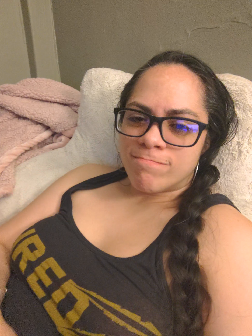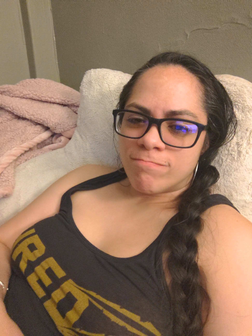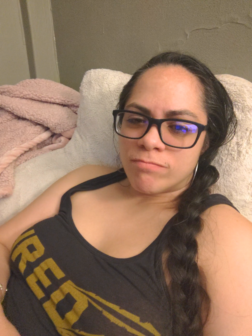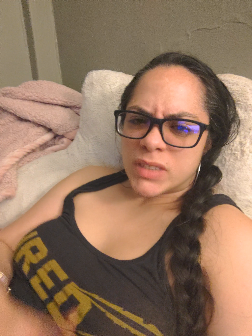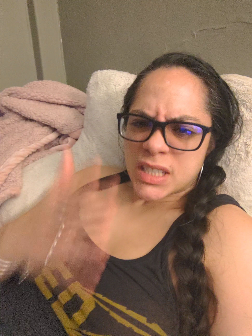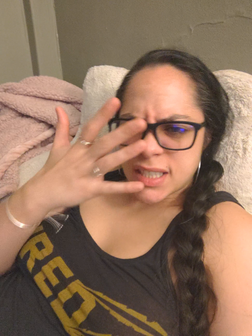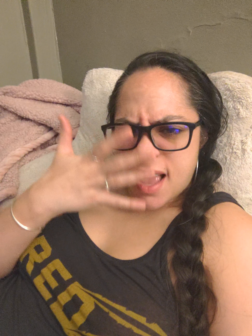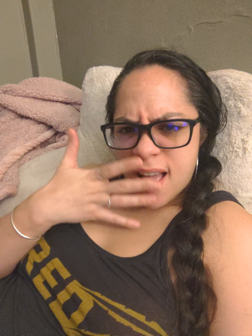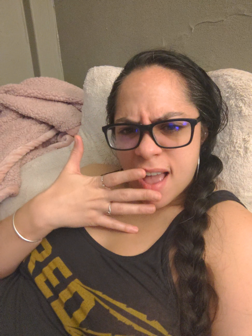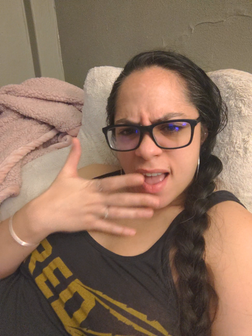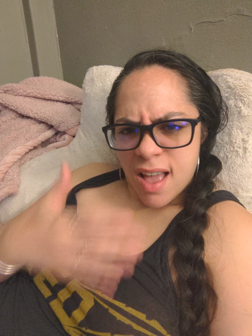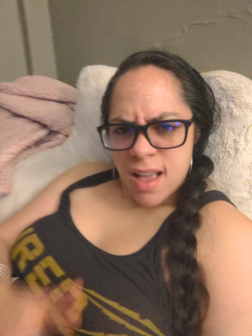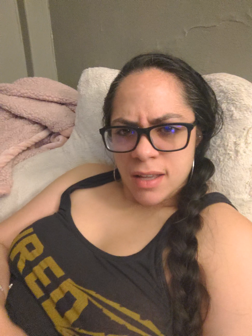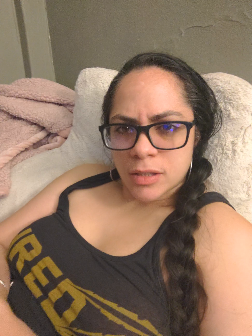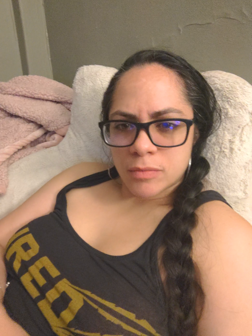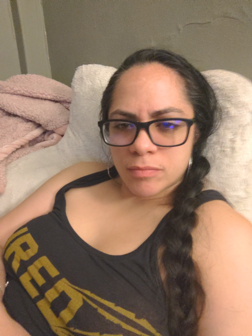sad